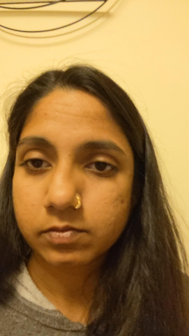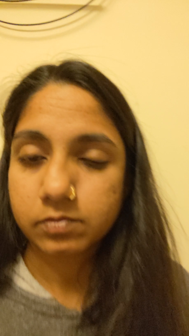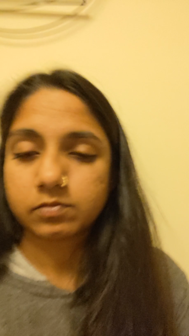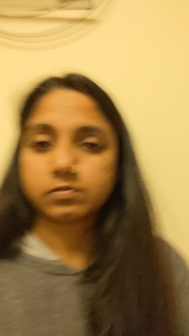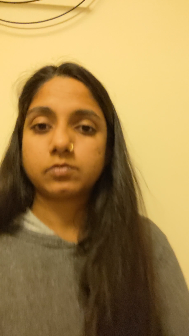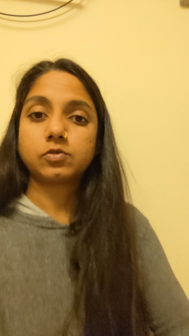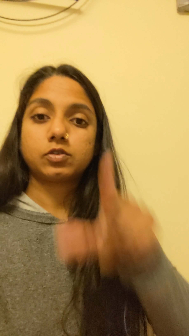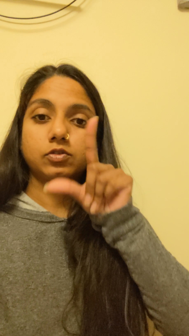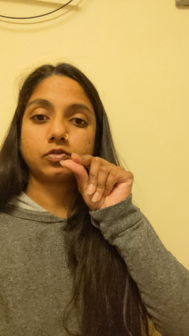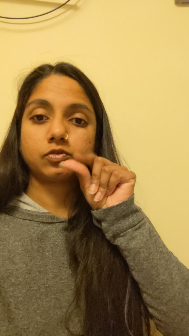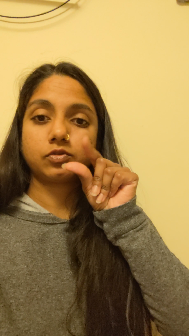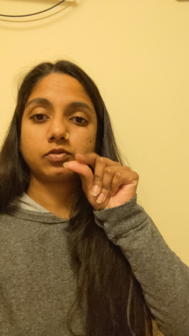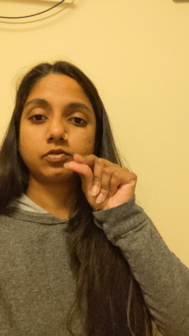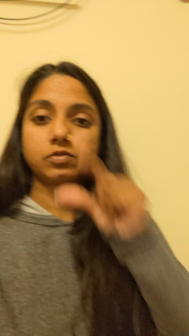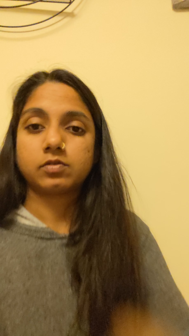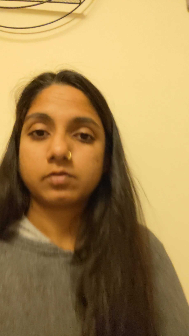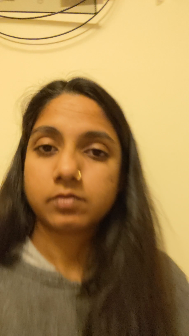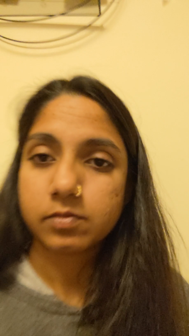chicken